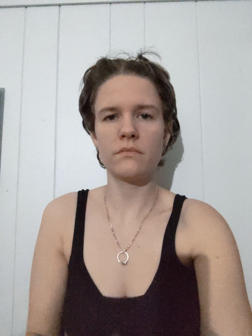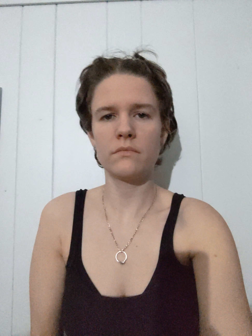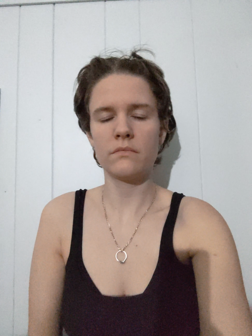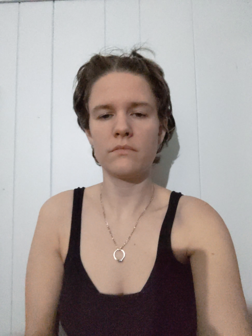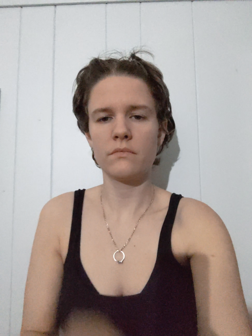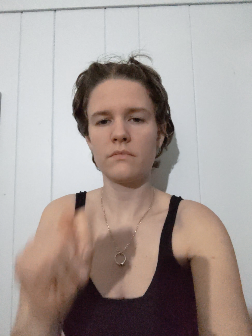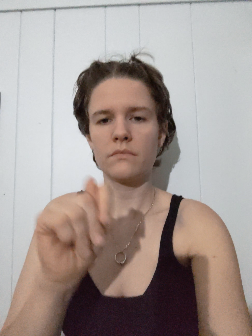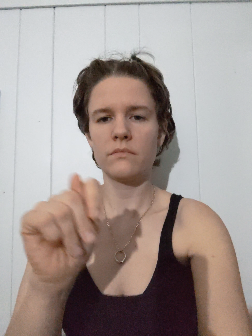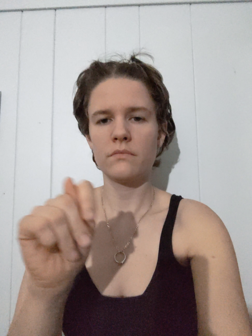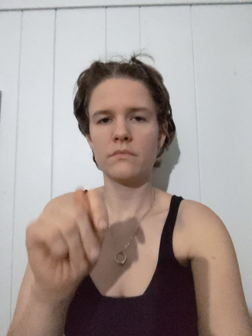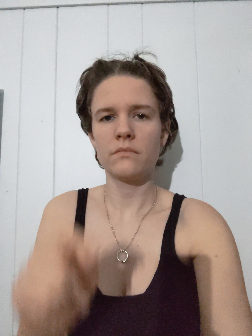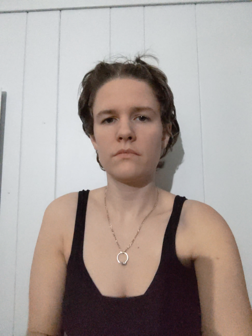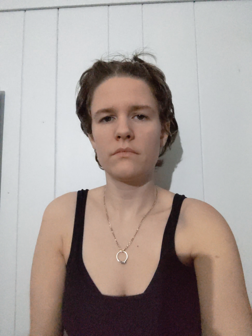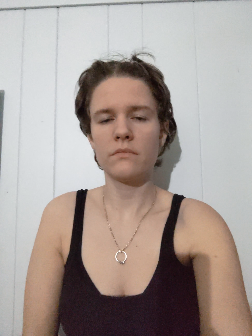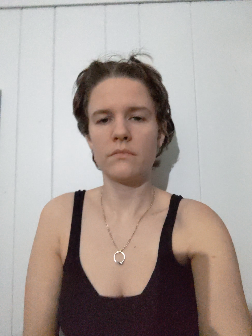potty